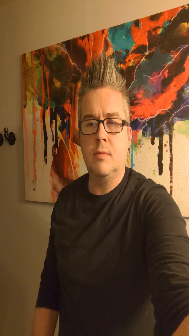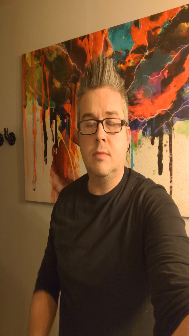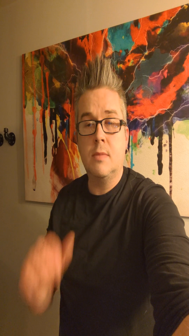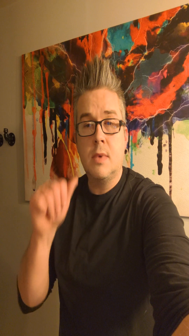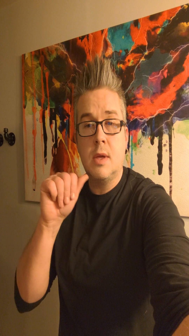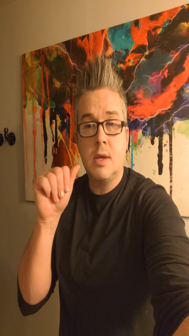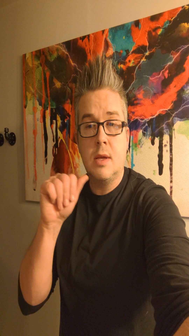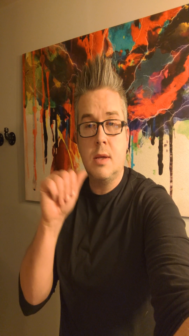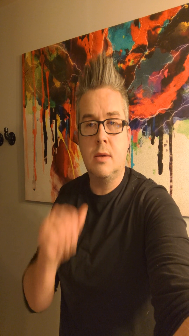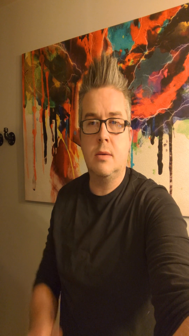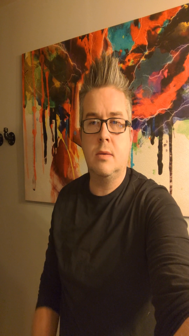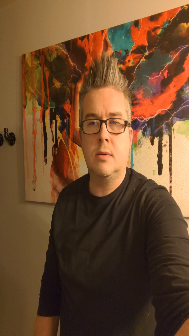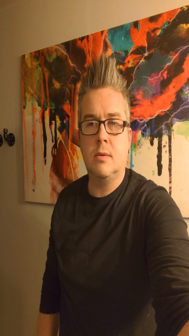aunt